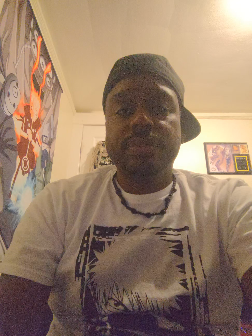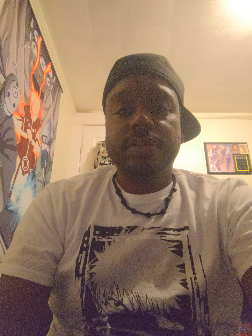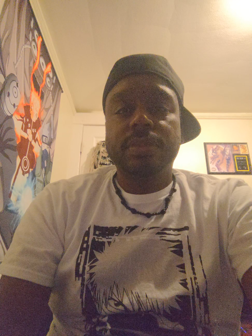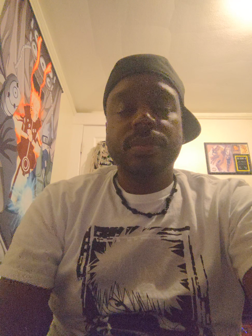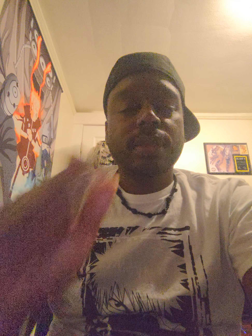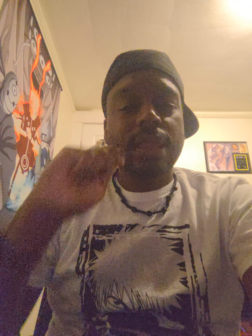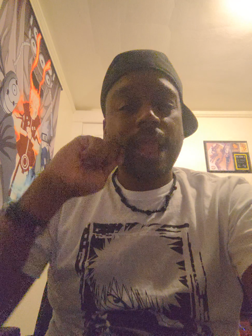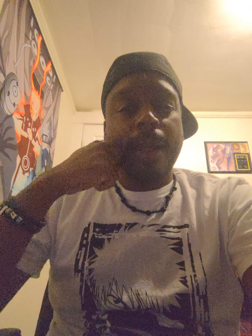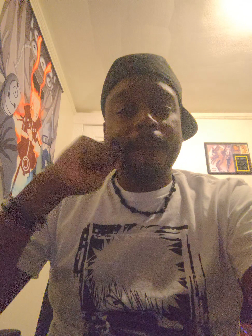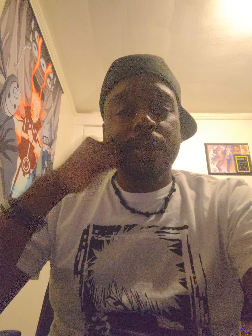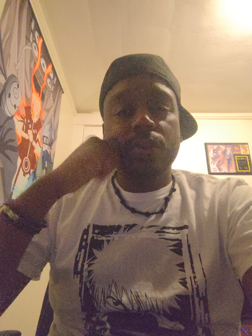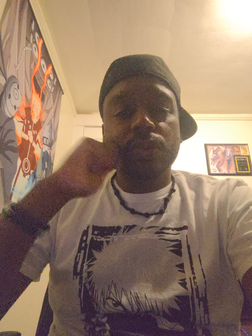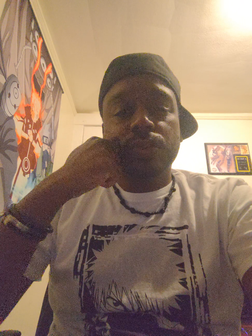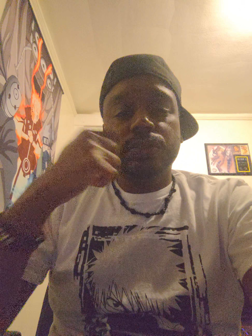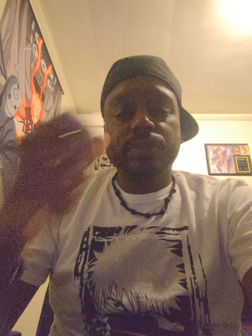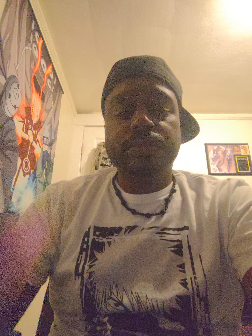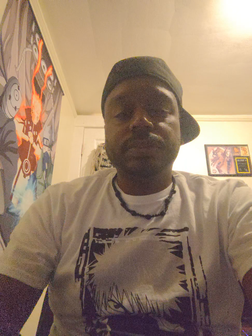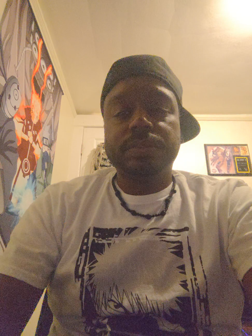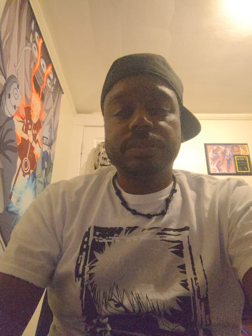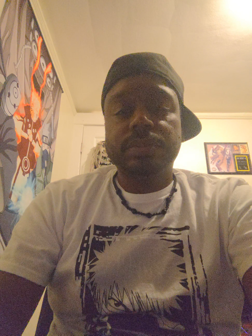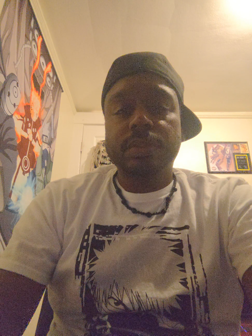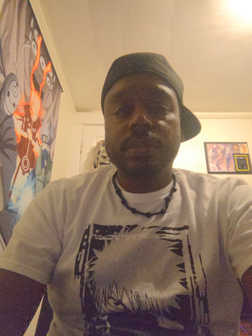apple